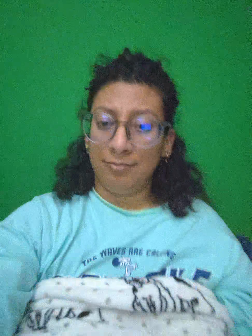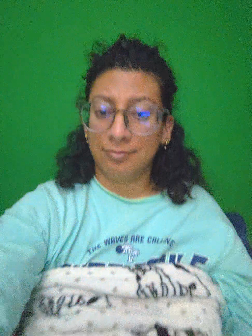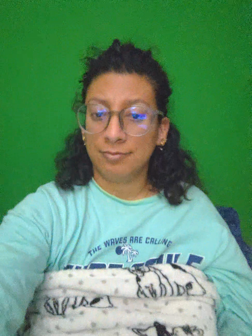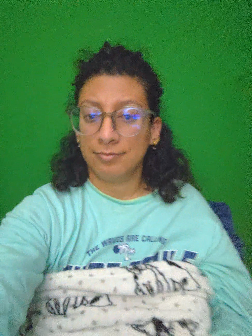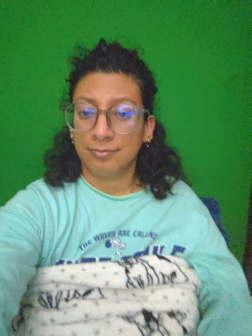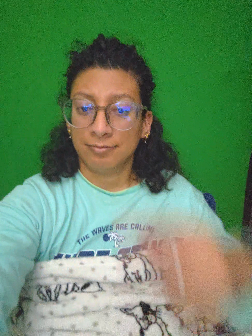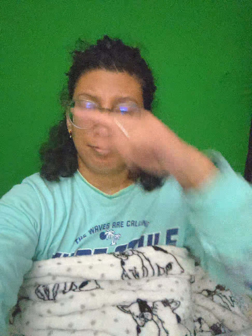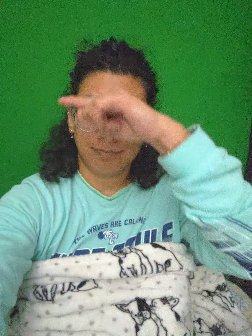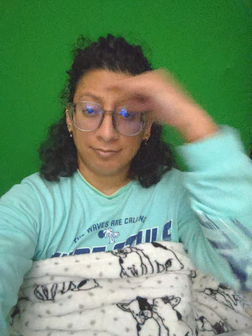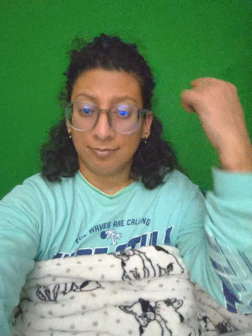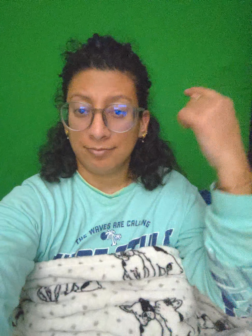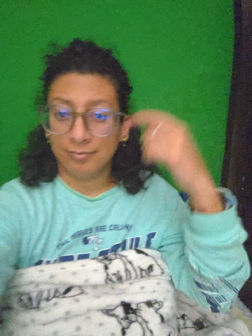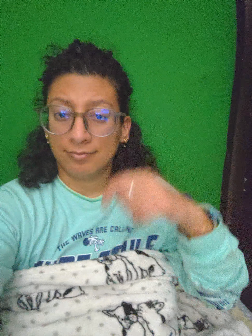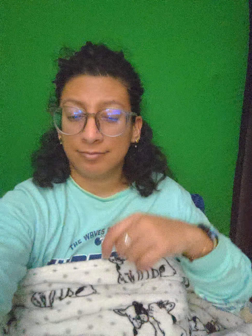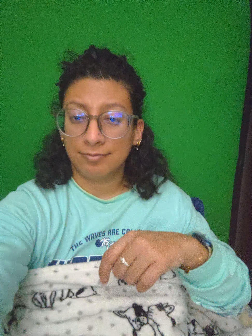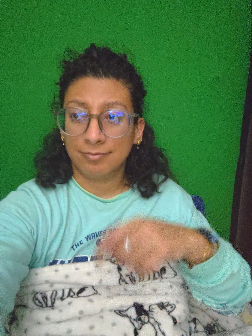black